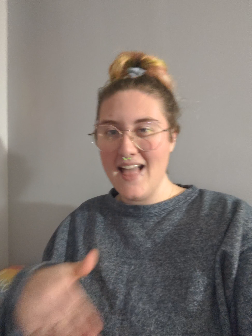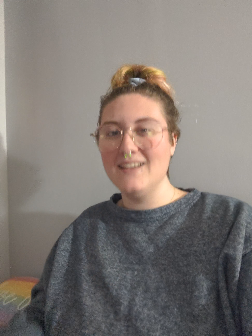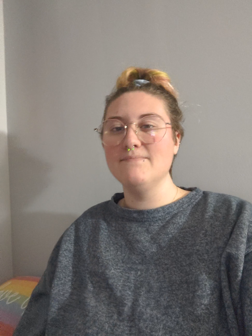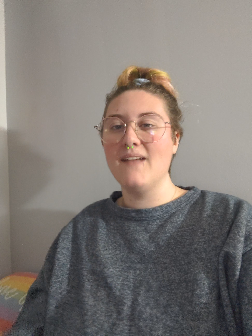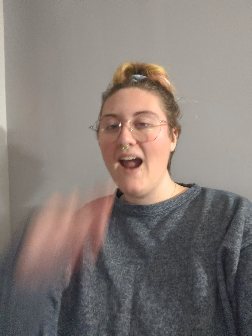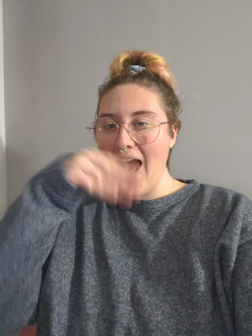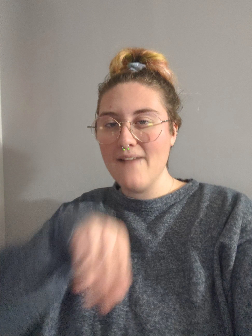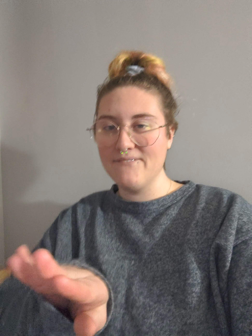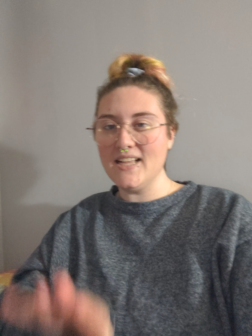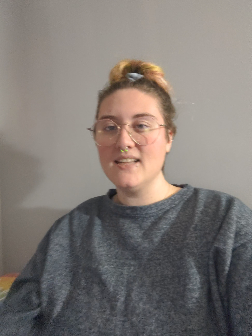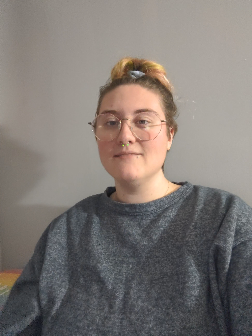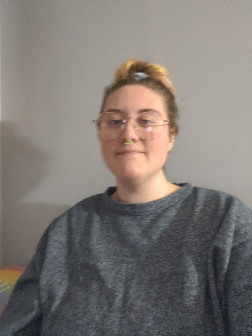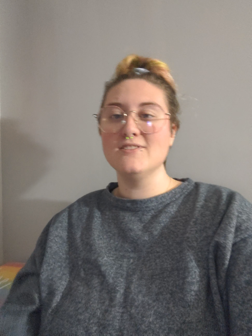elephant